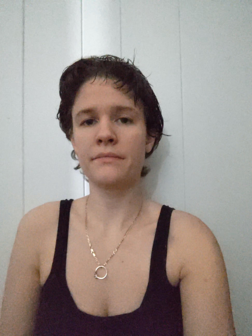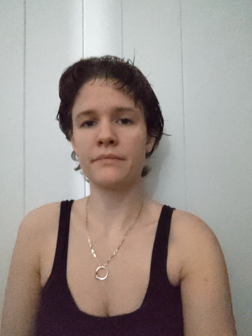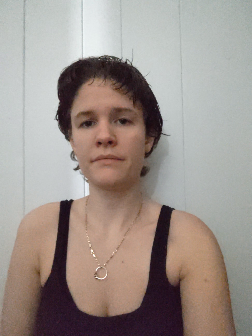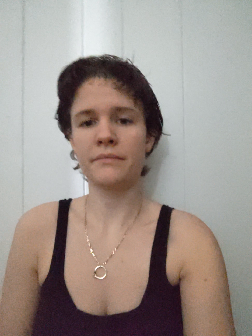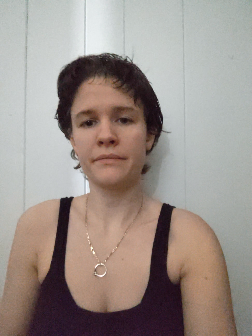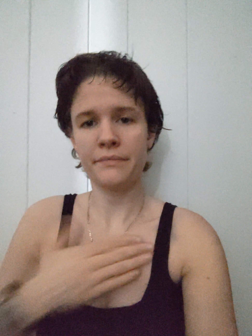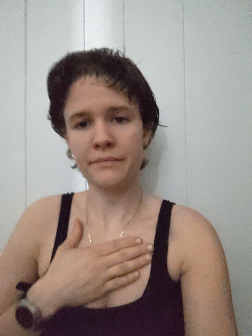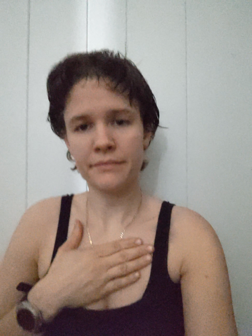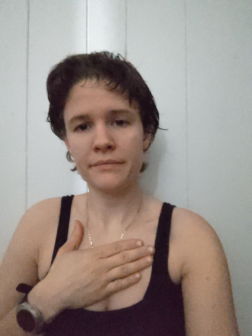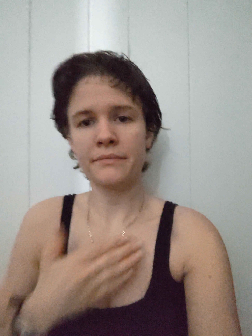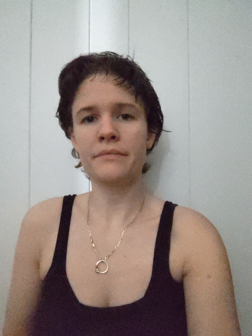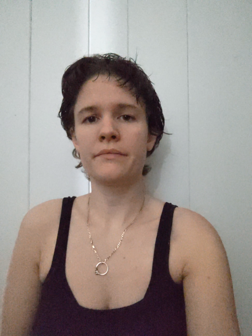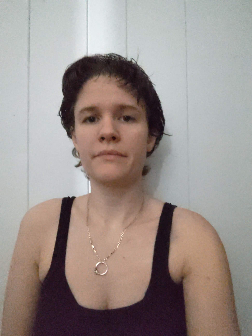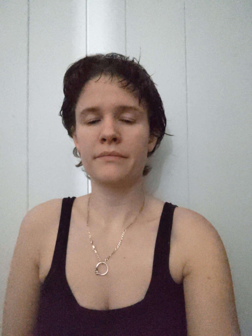my